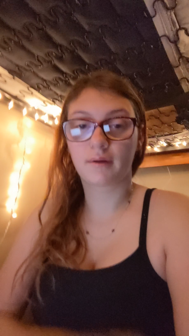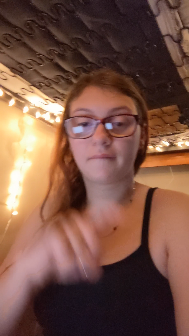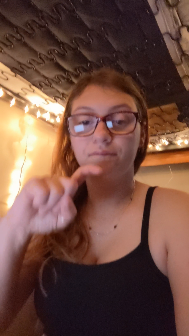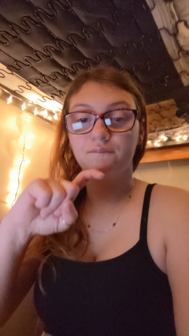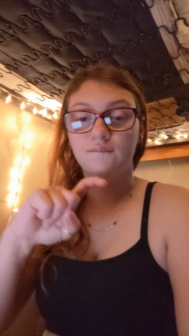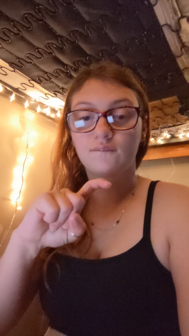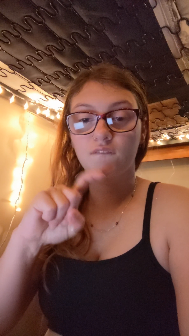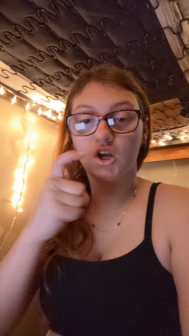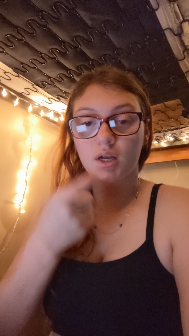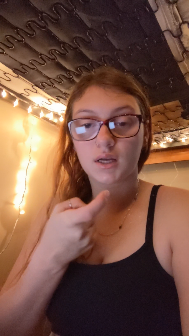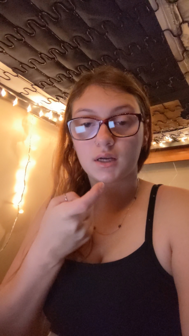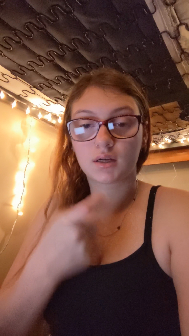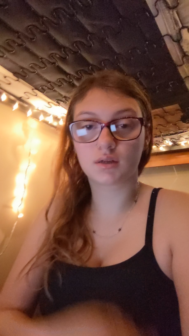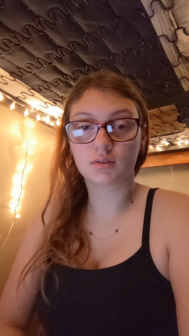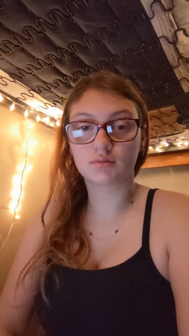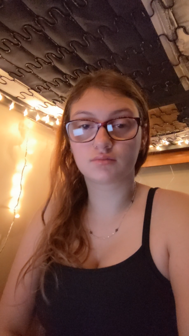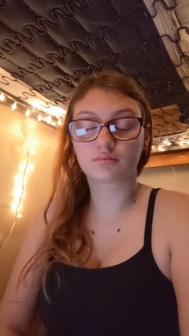friend